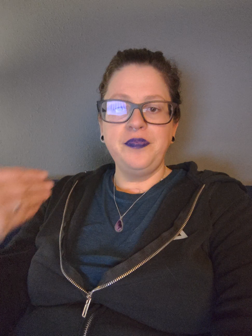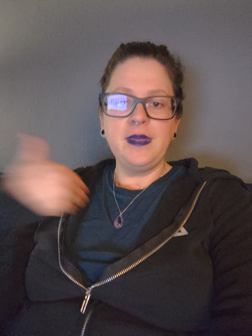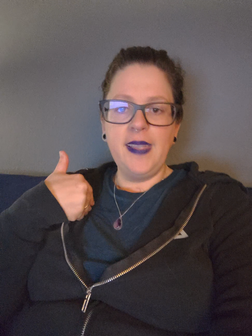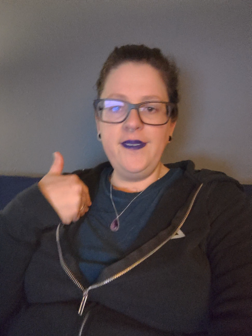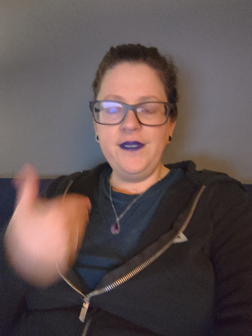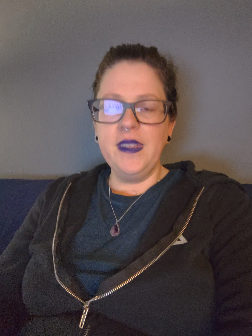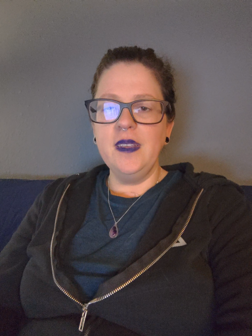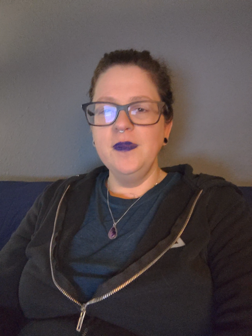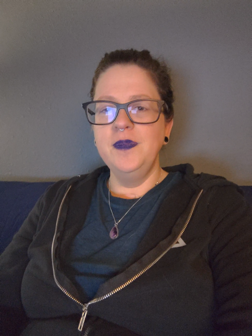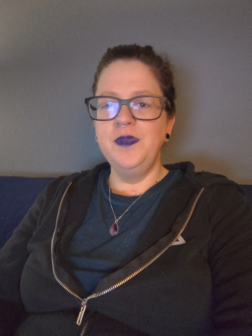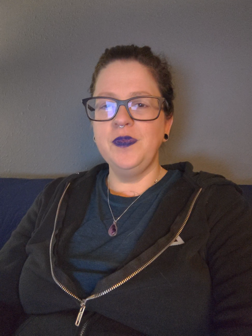have